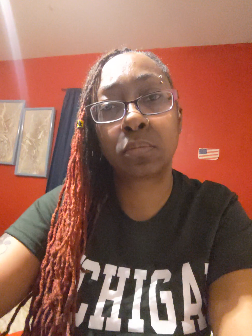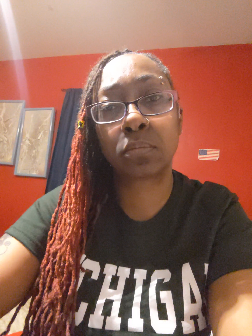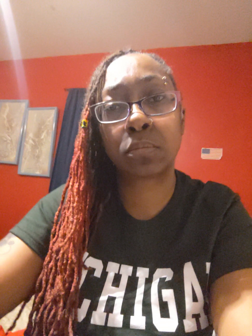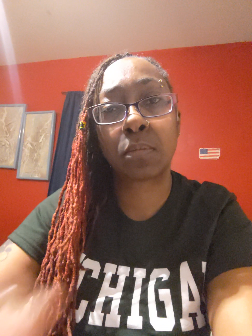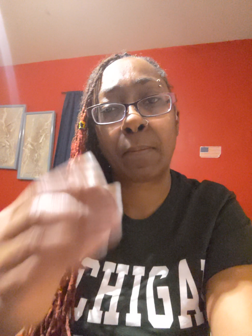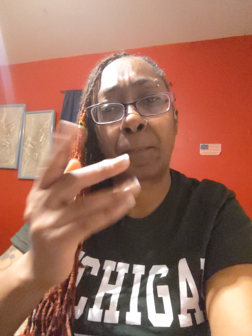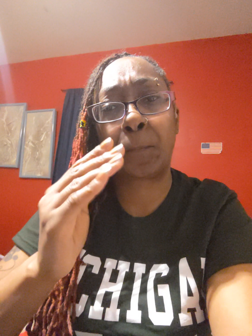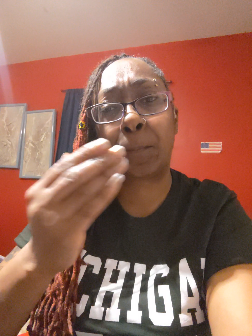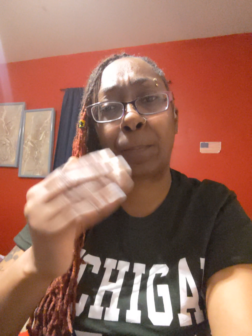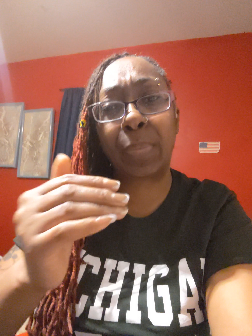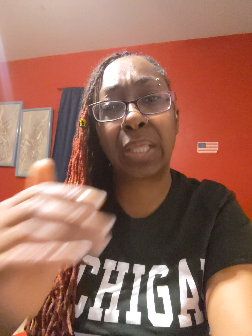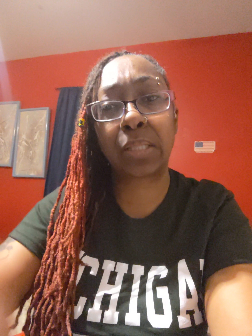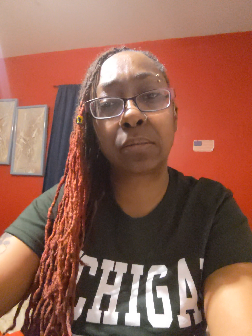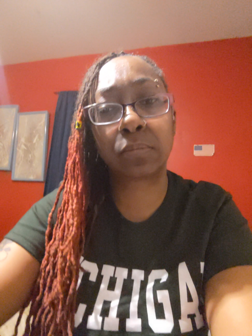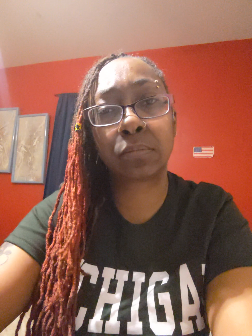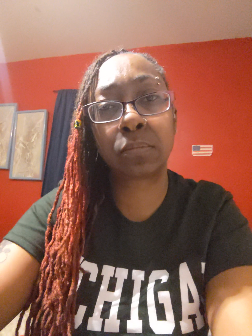mitten